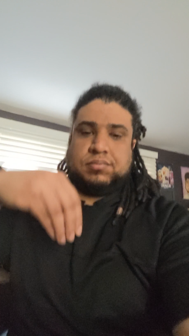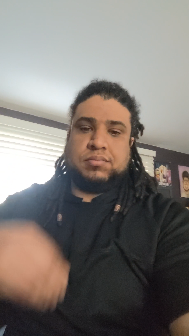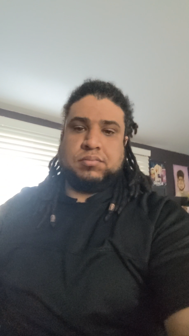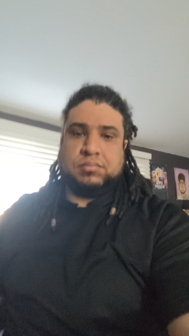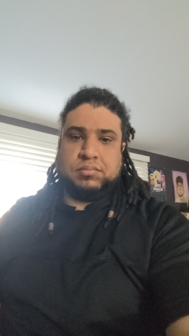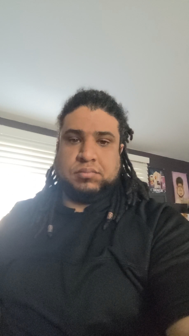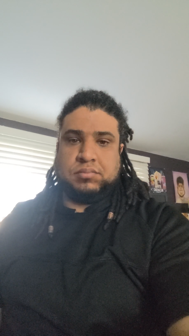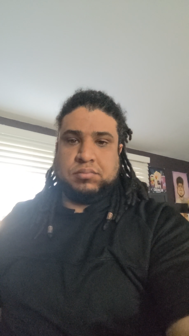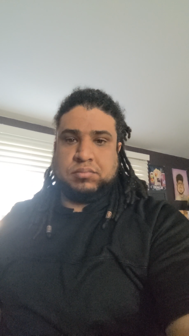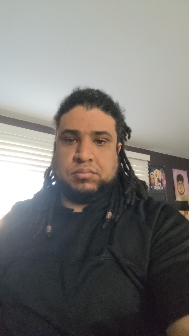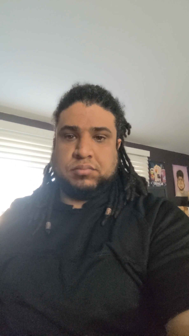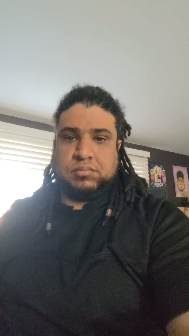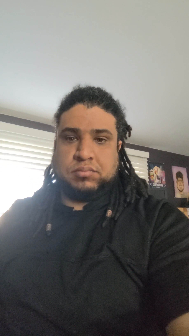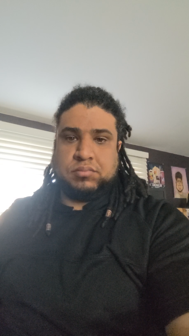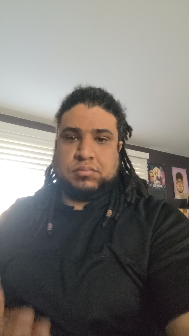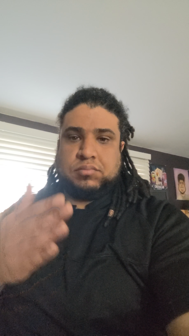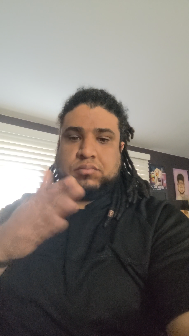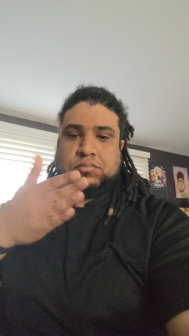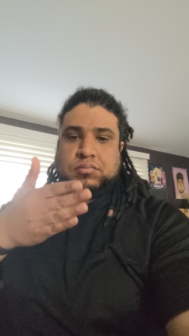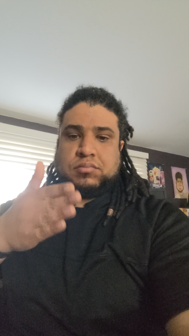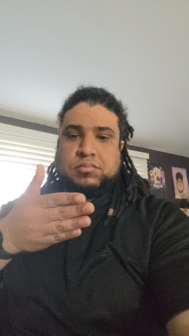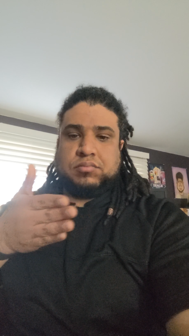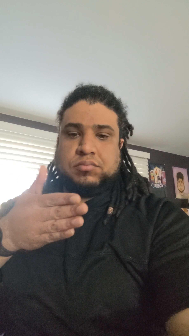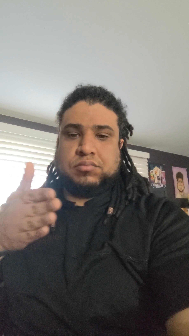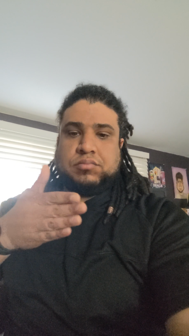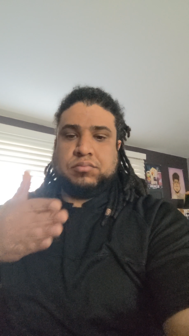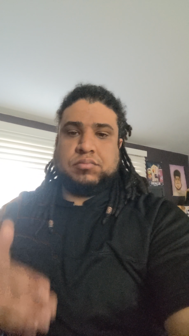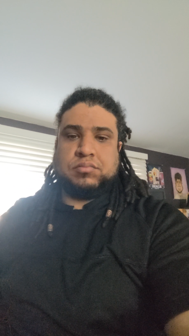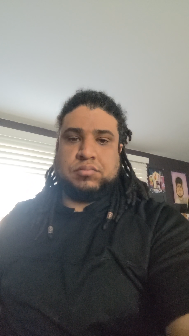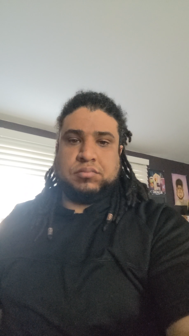share